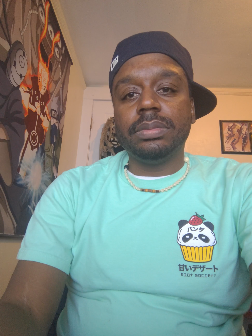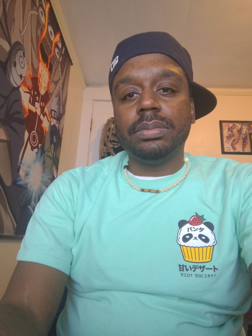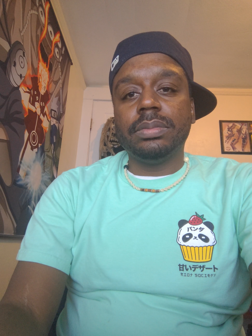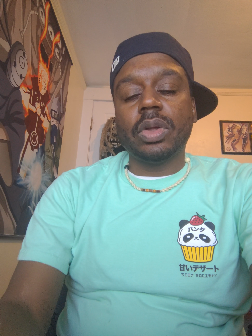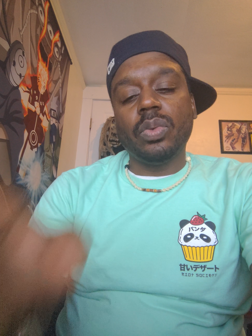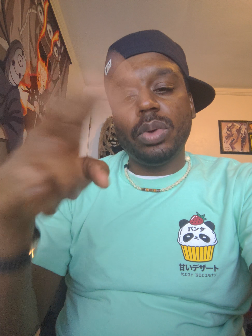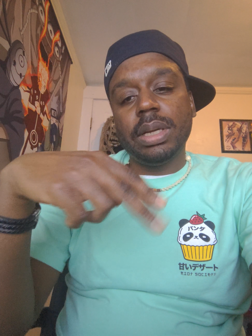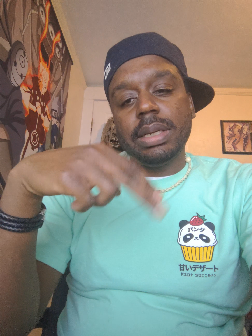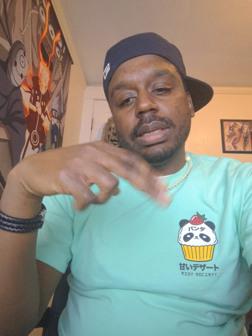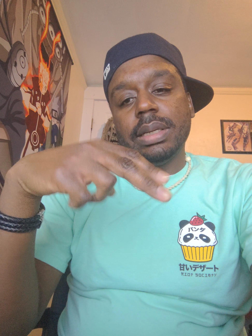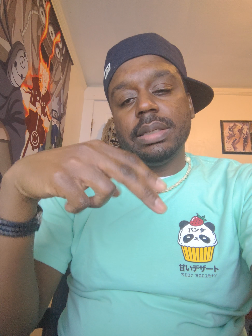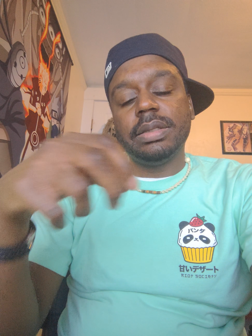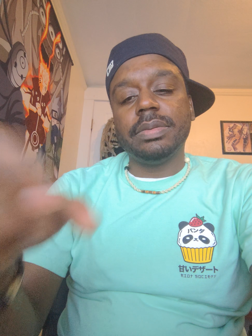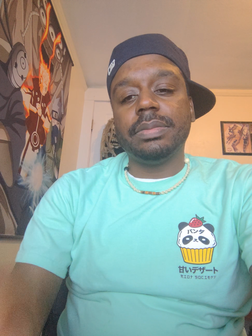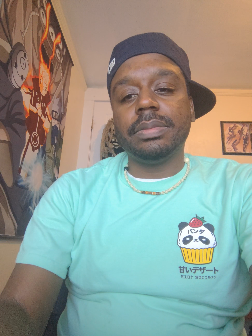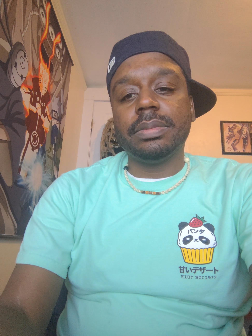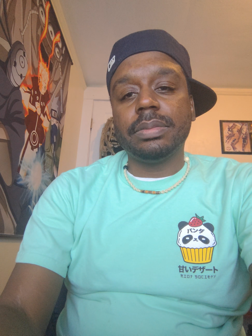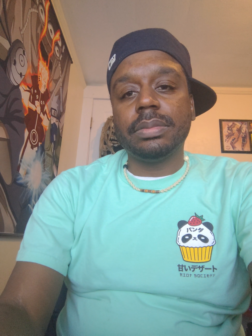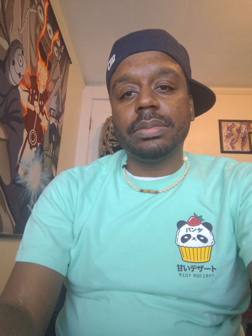read